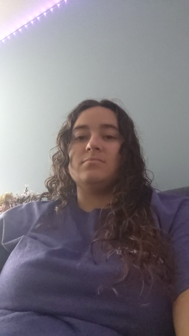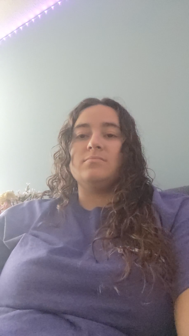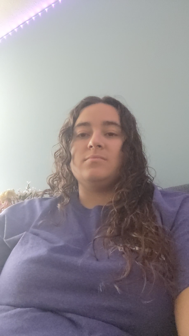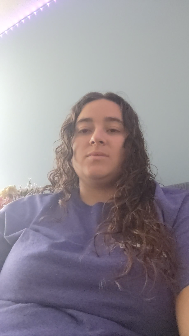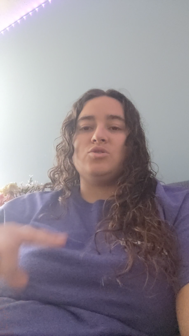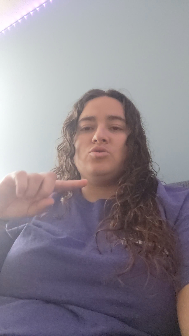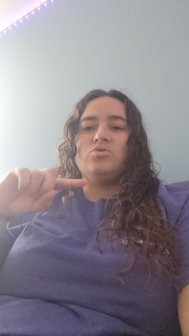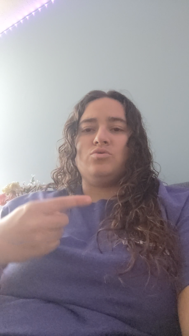hurt